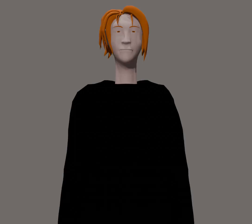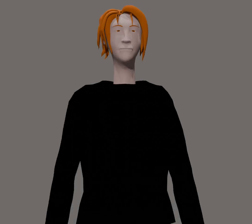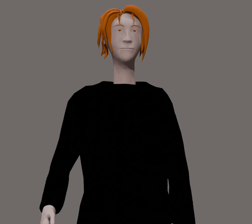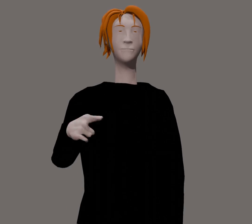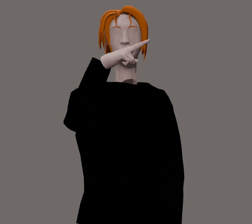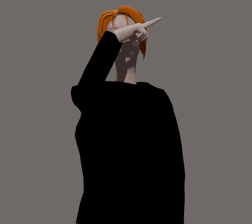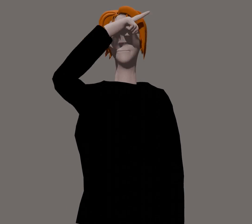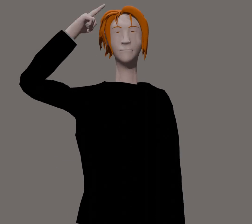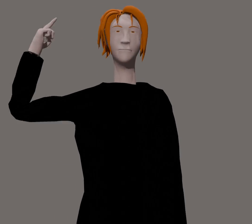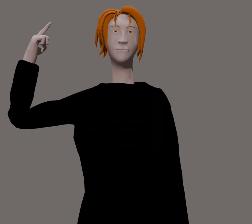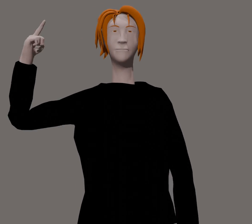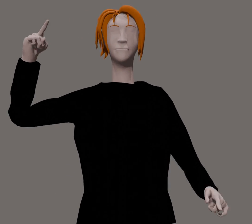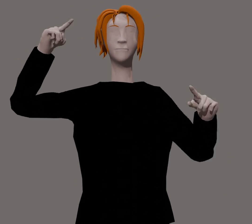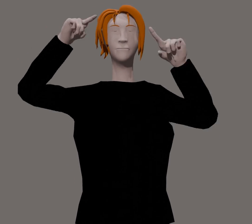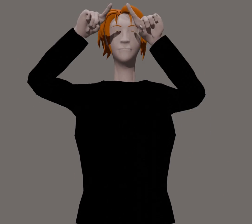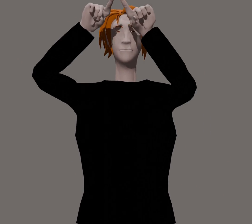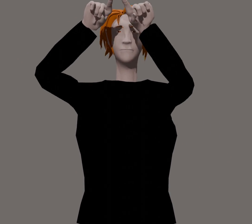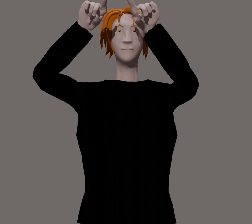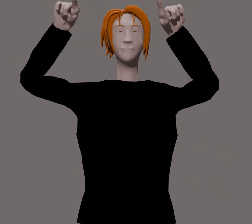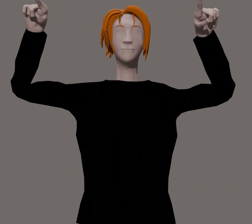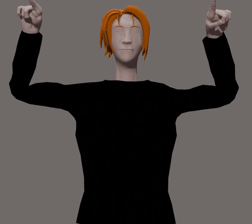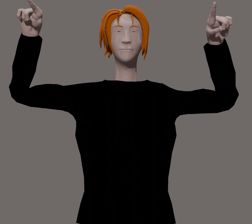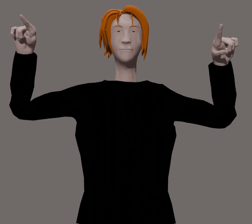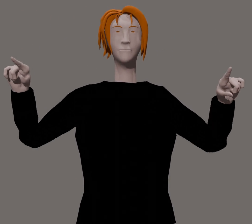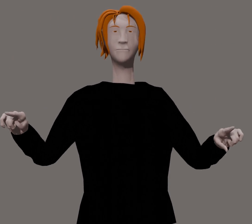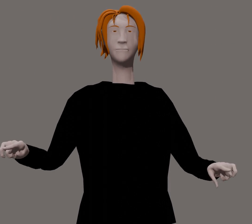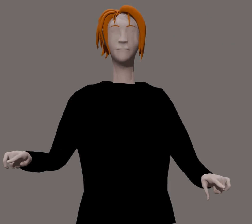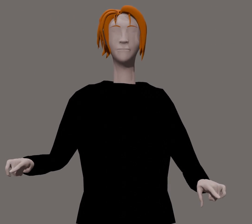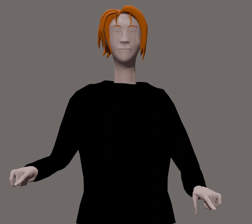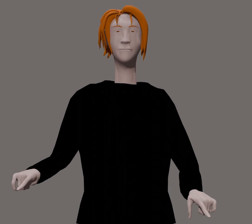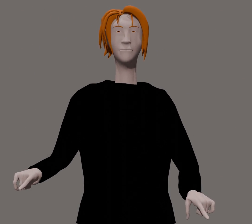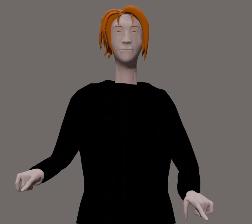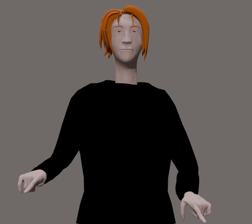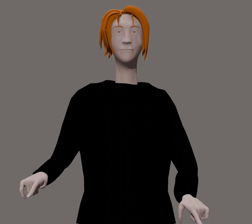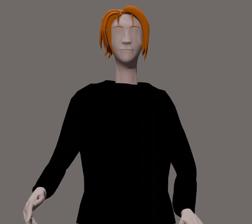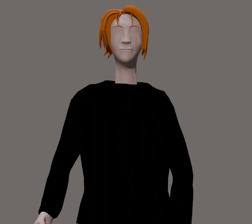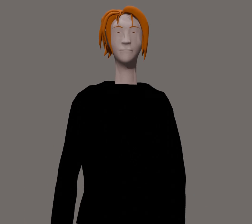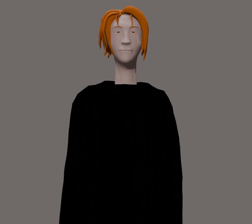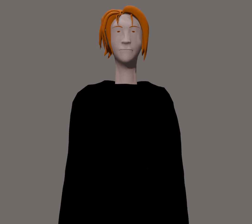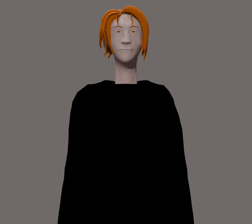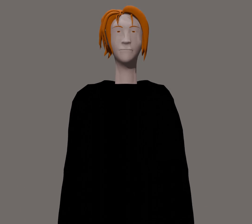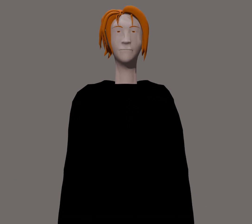Chalkboard